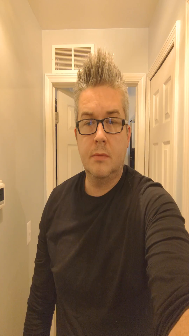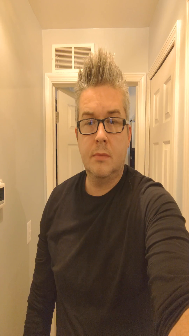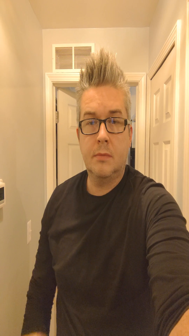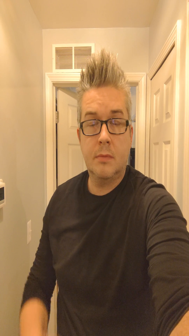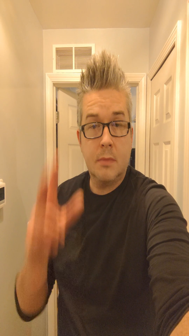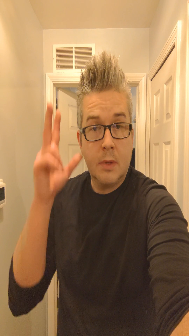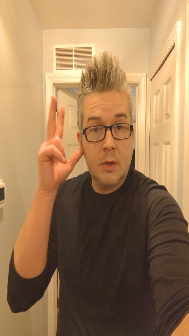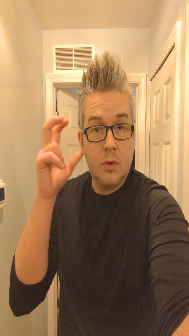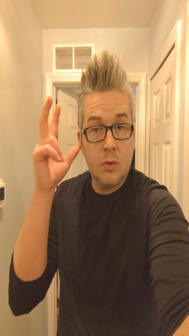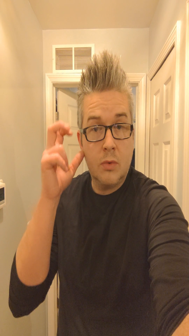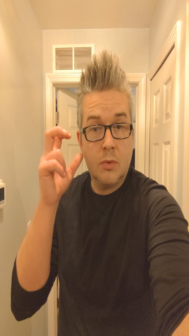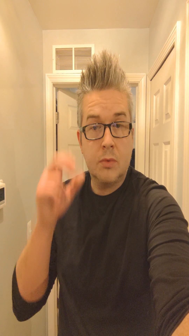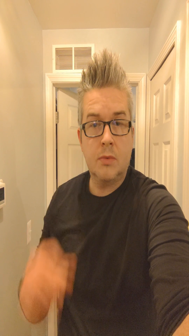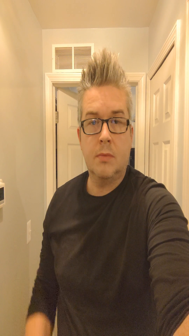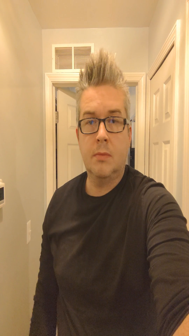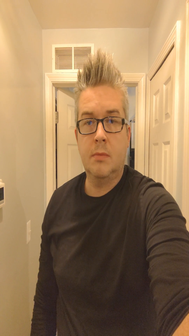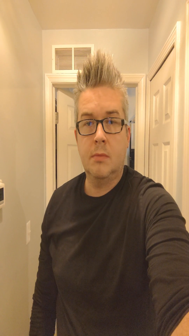hear